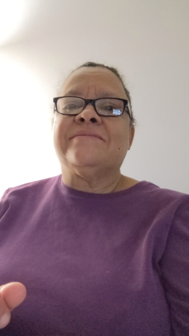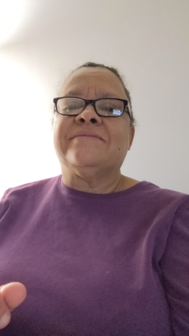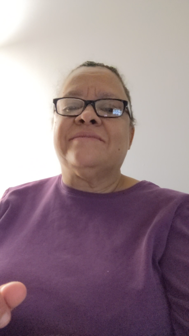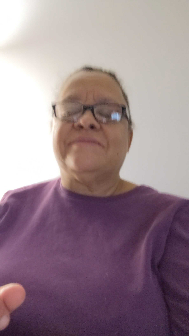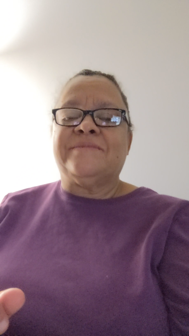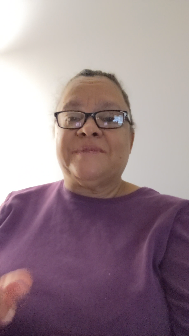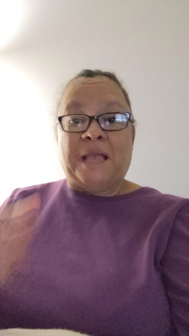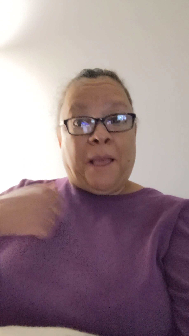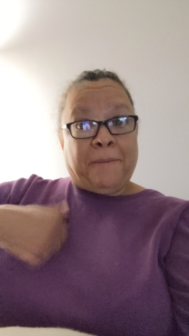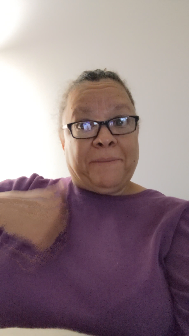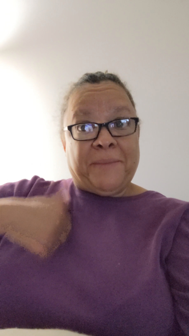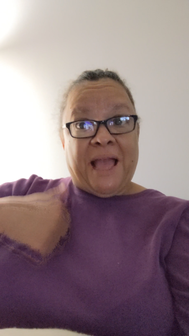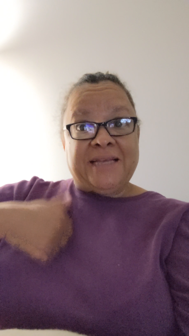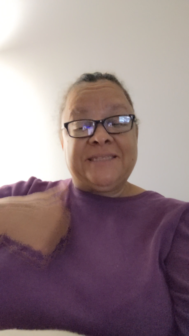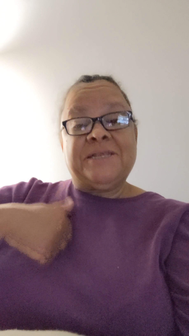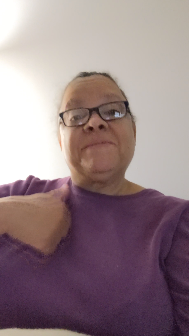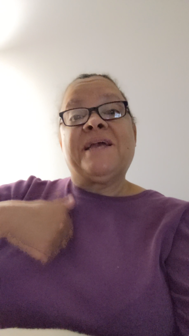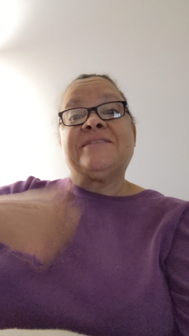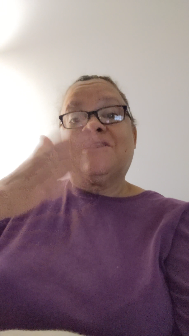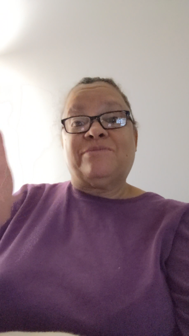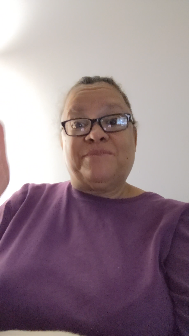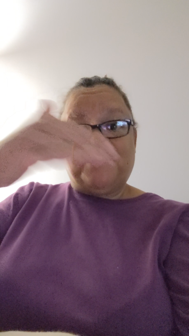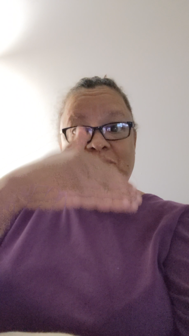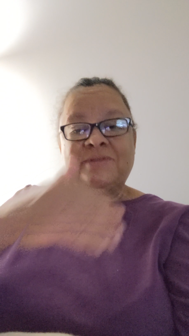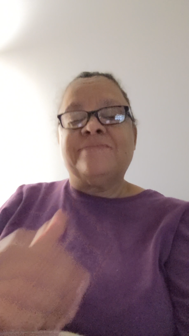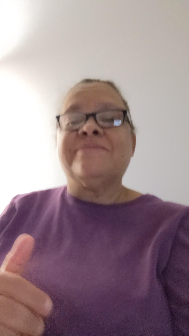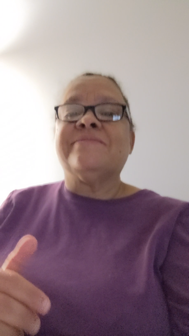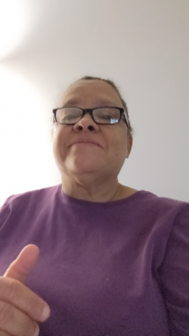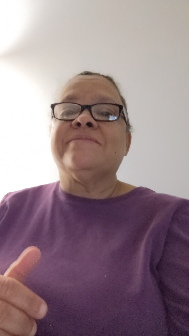bathtub